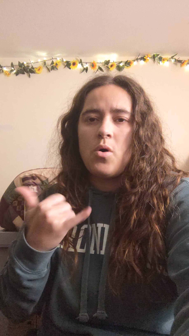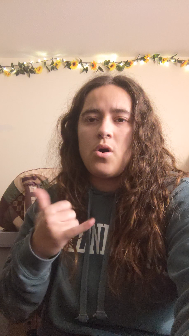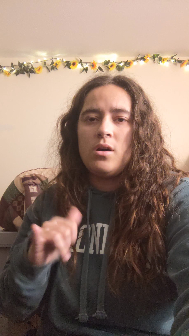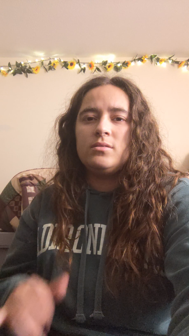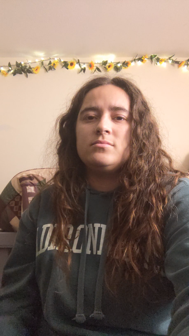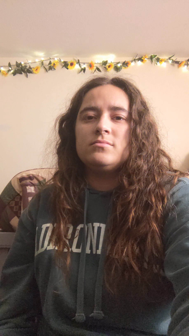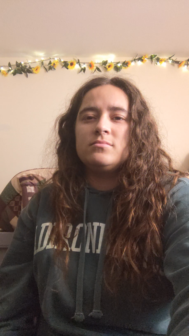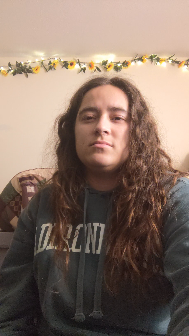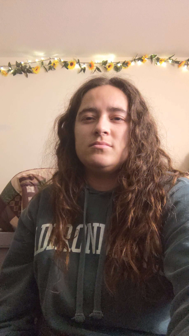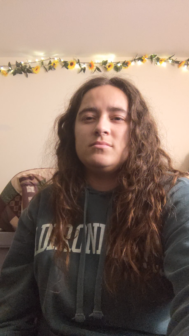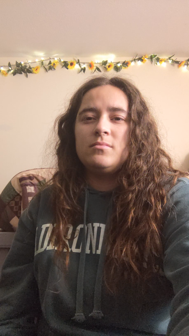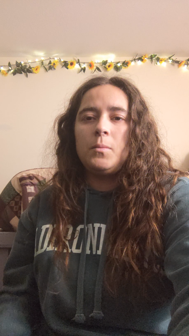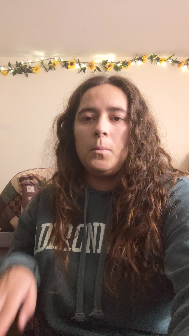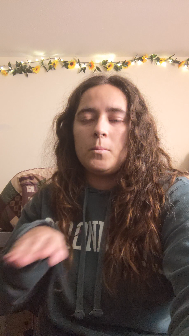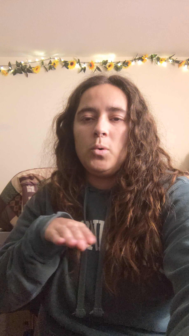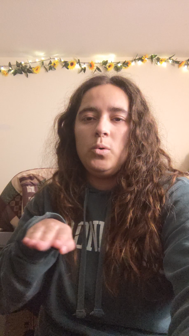boots